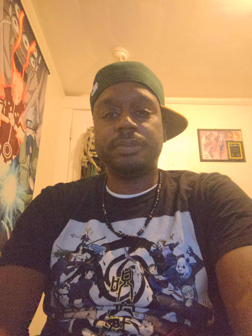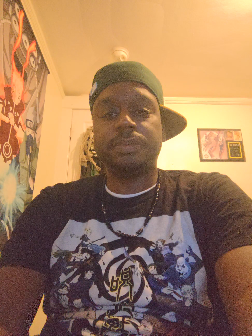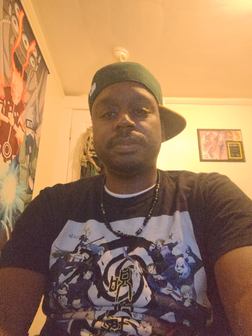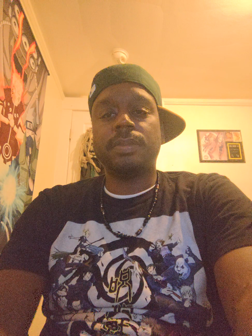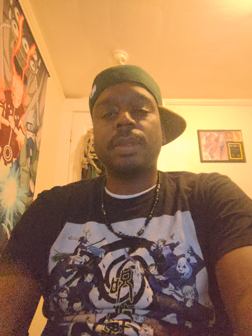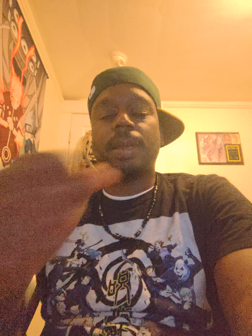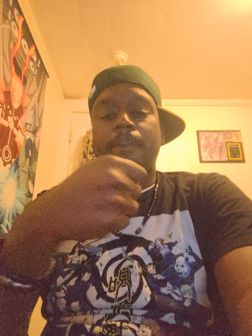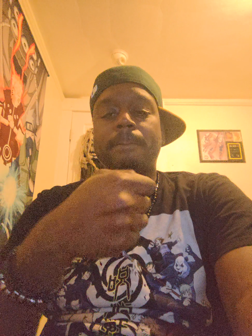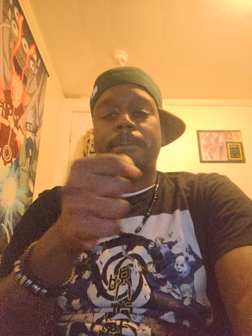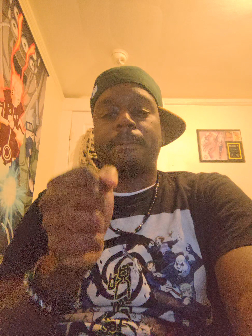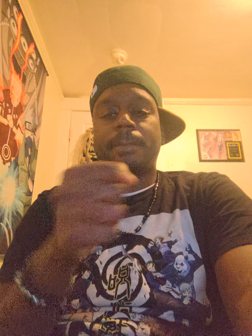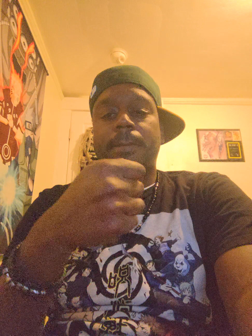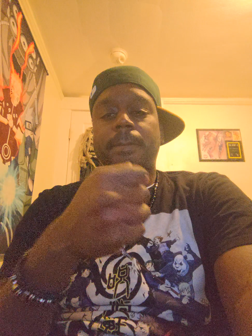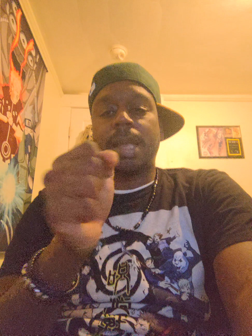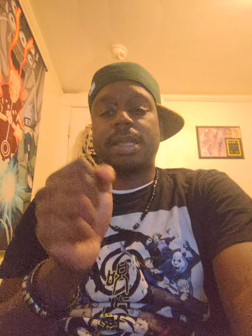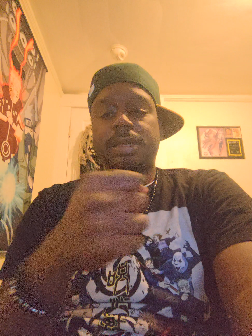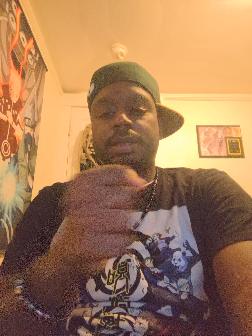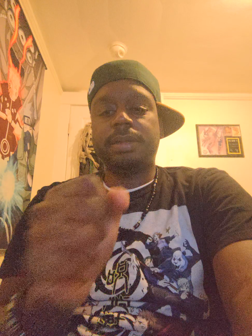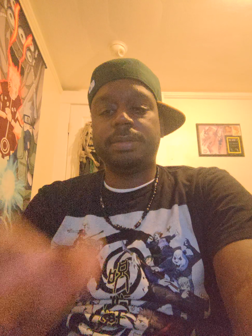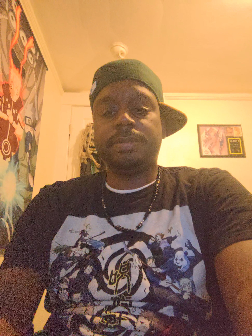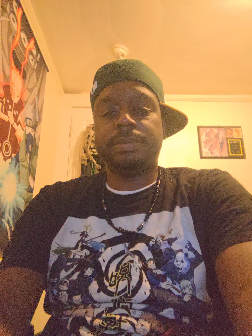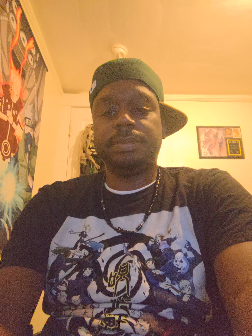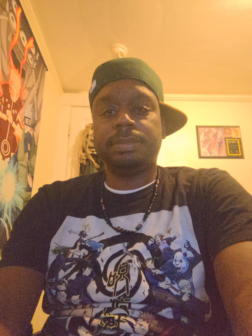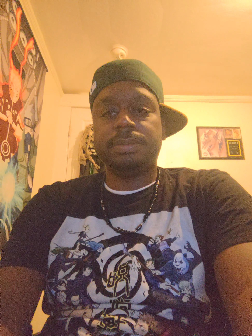make